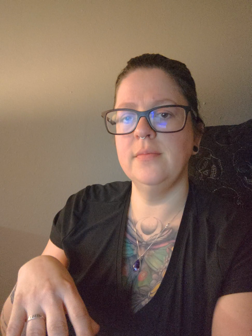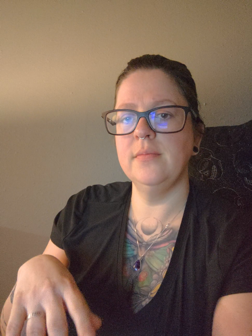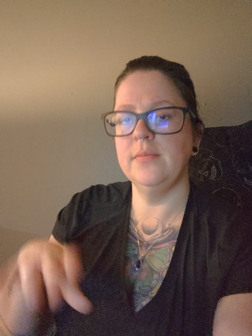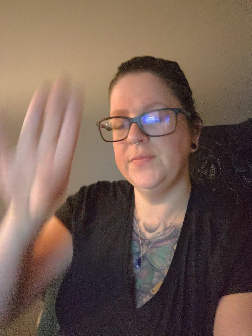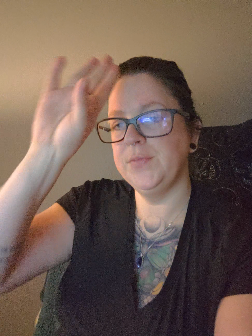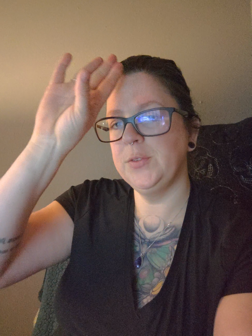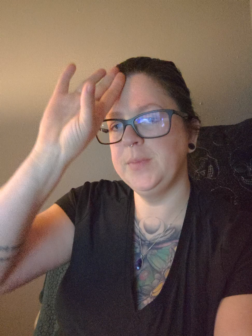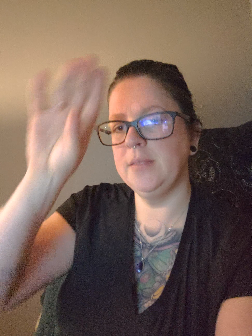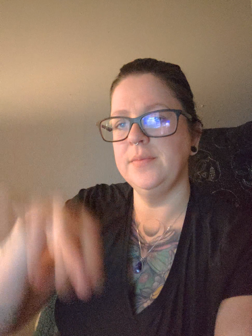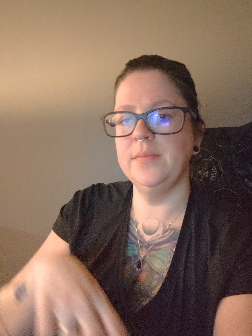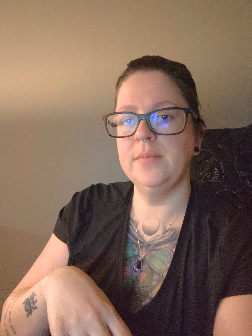fireman